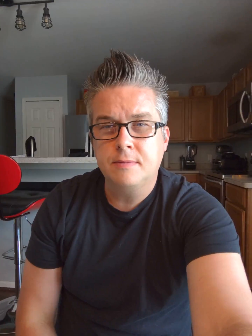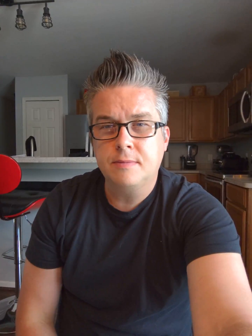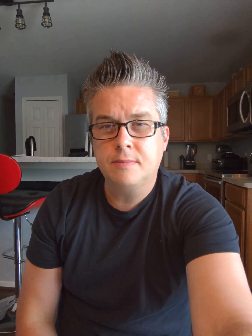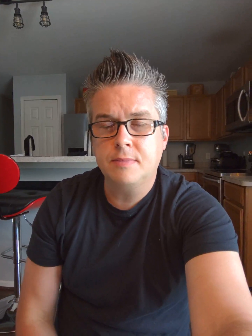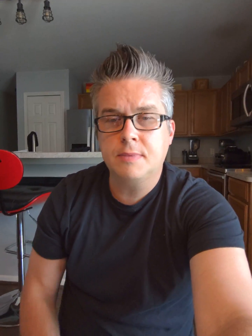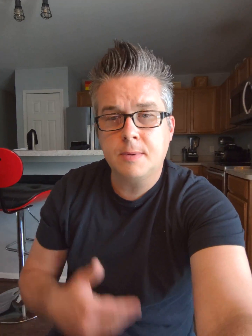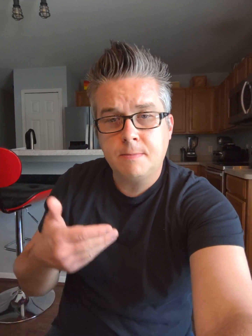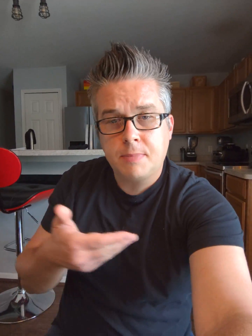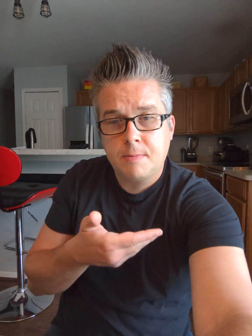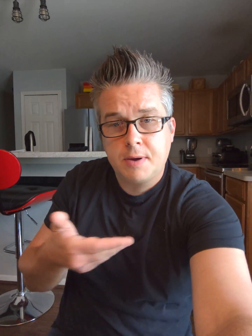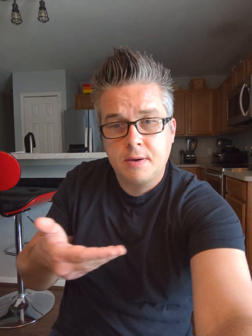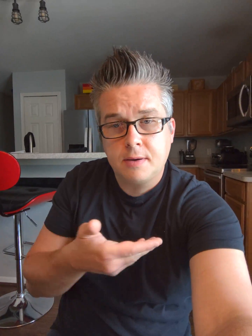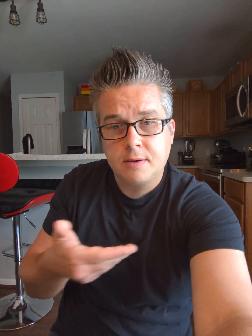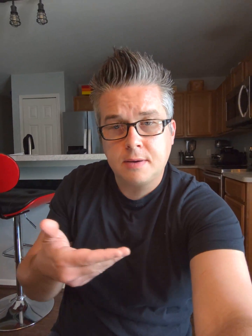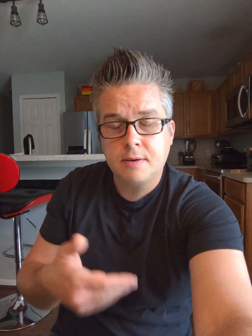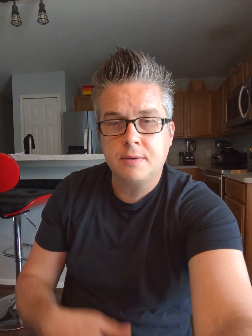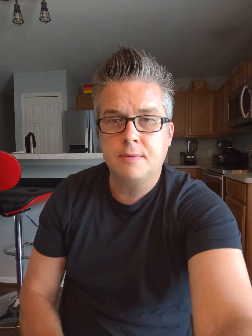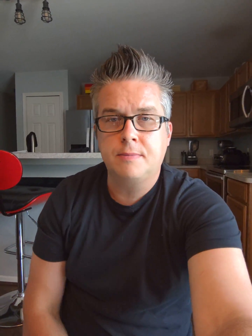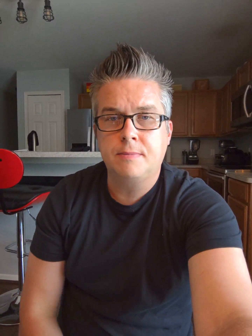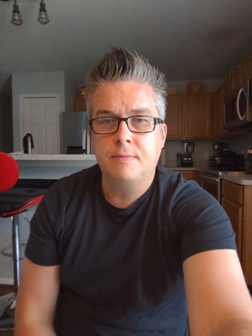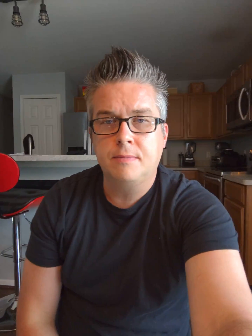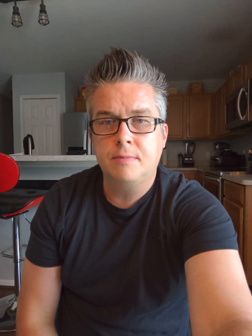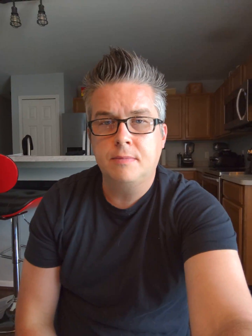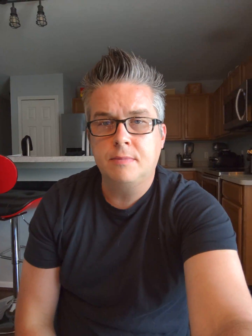baby